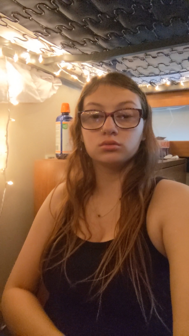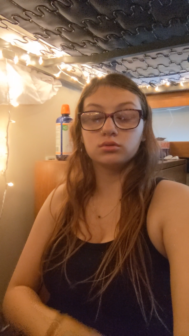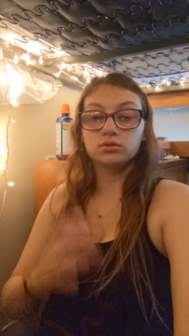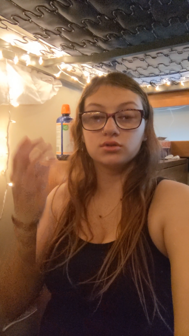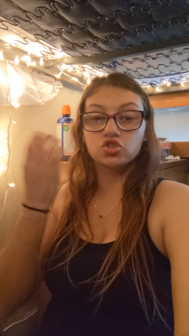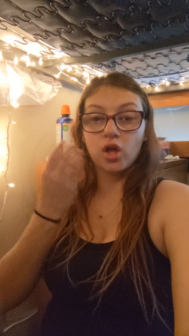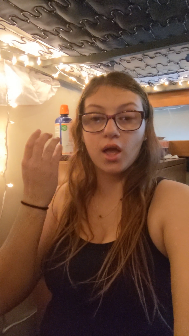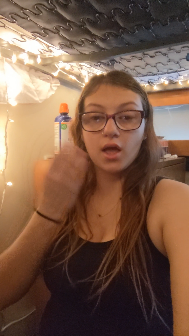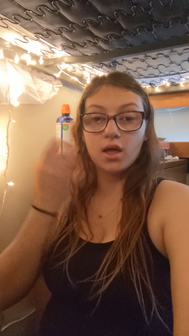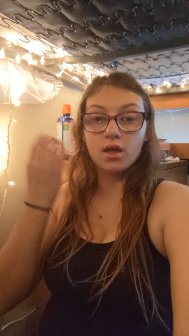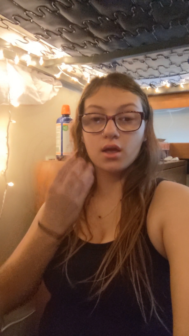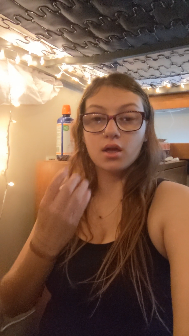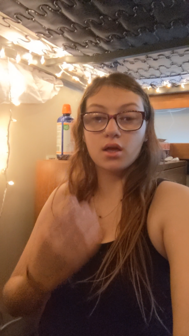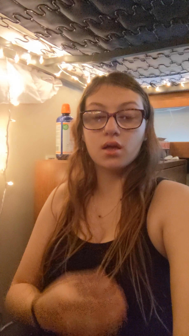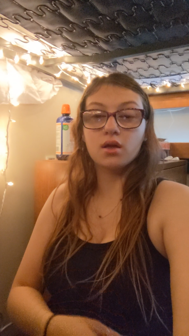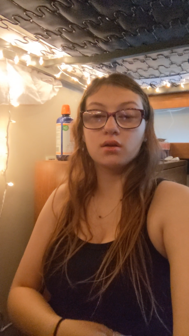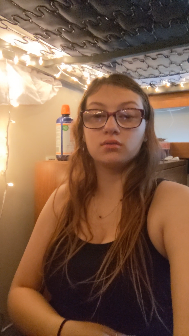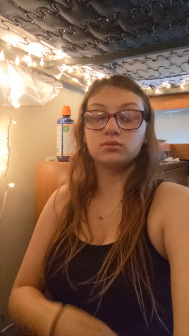shake